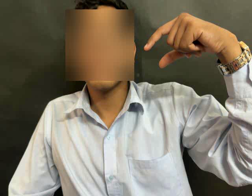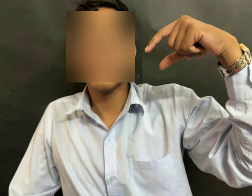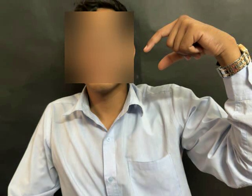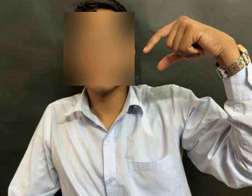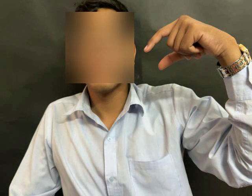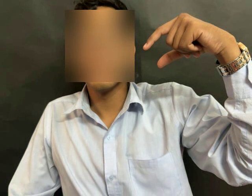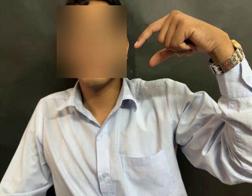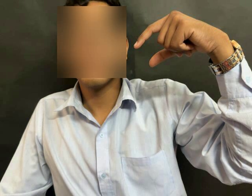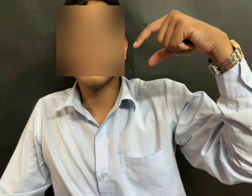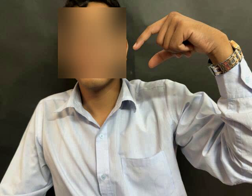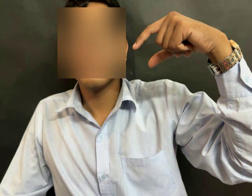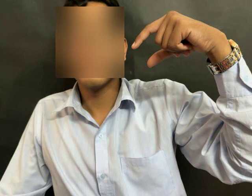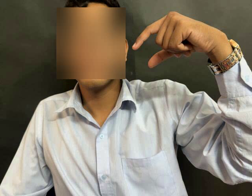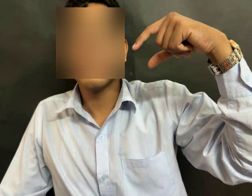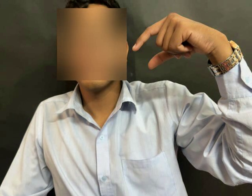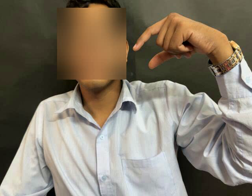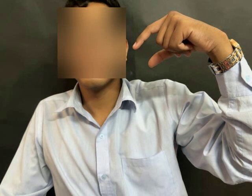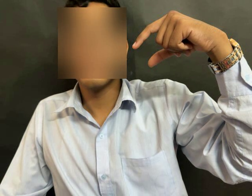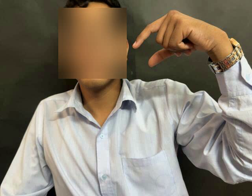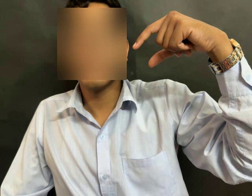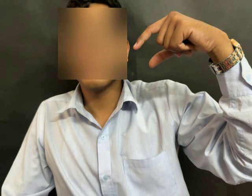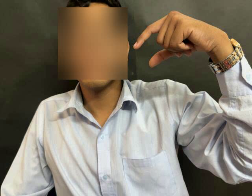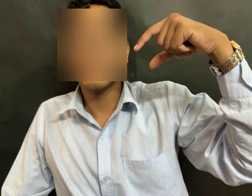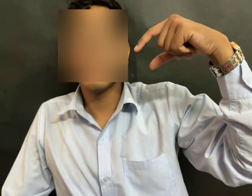Q